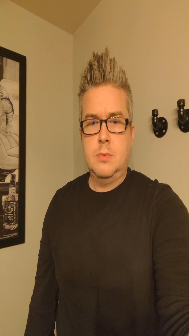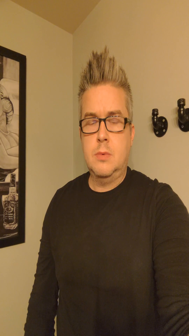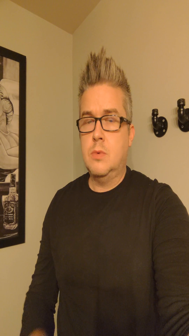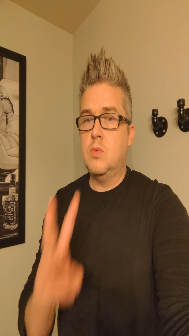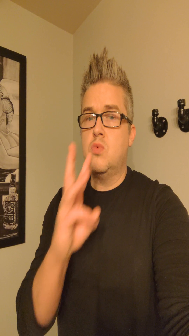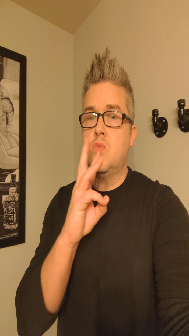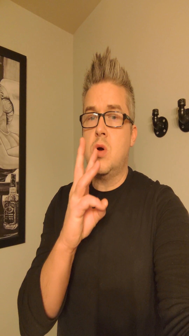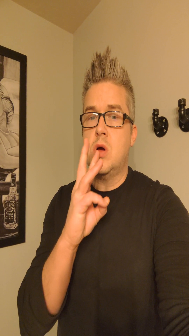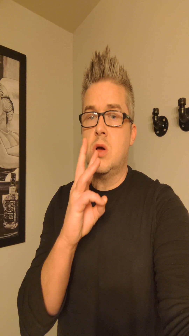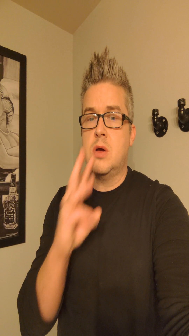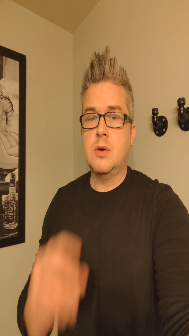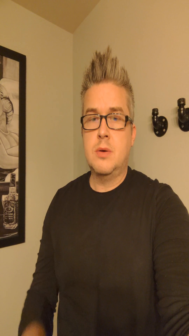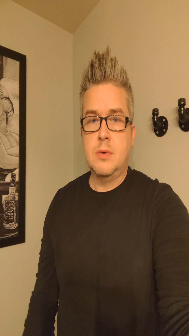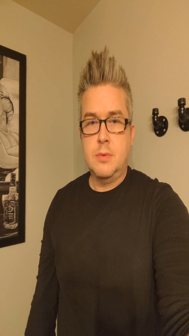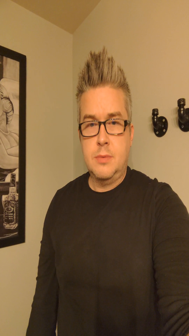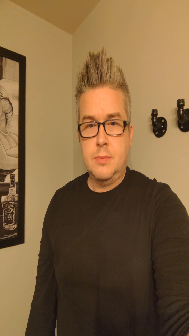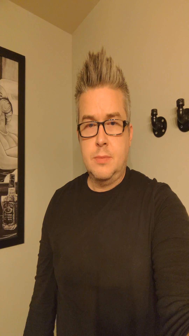water